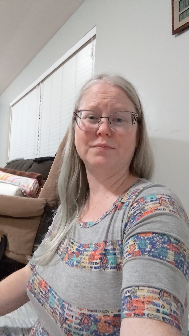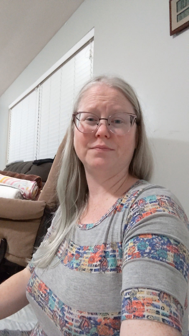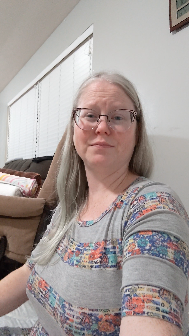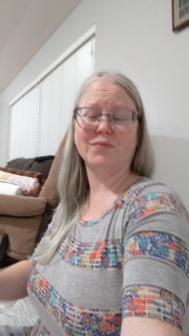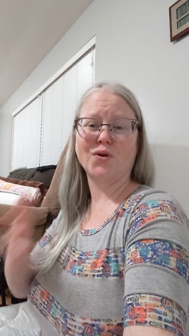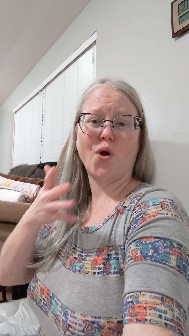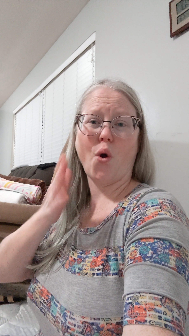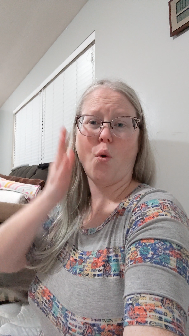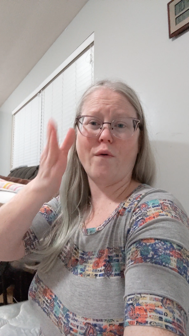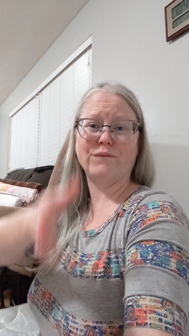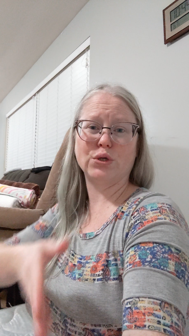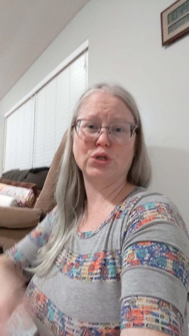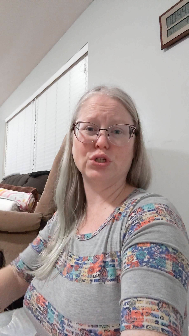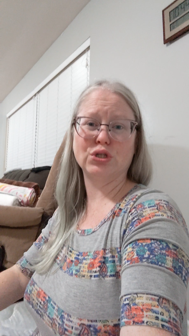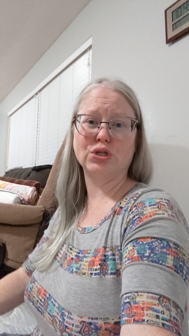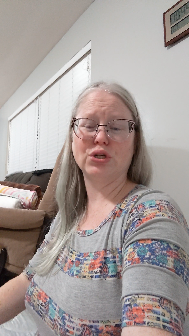over